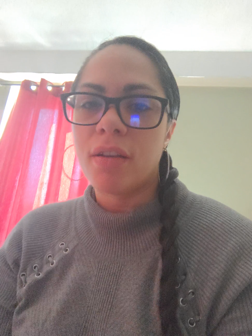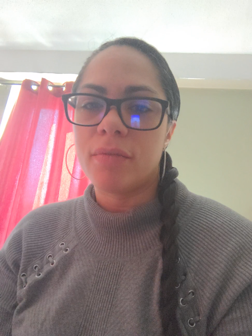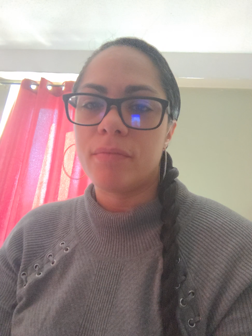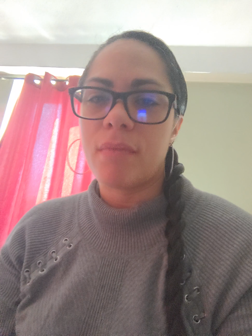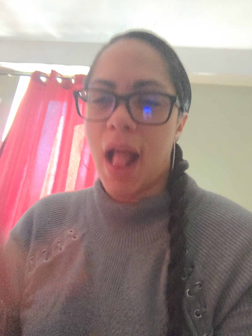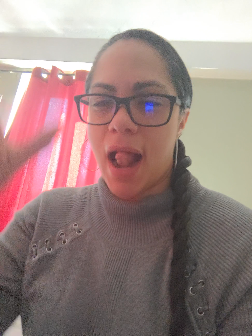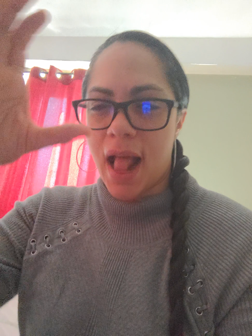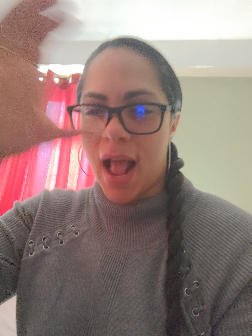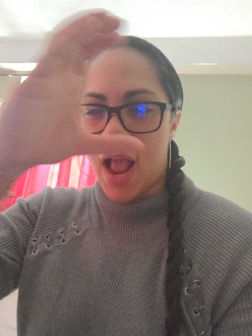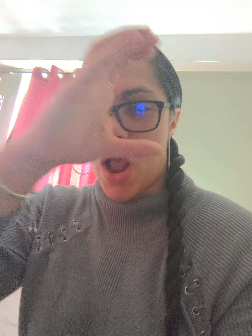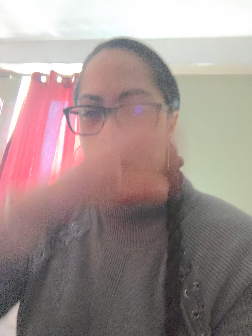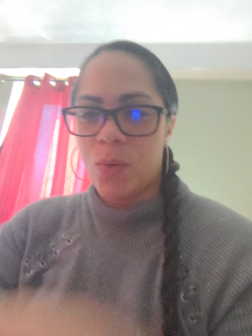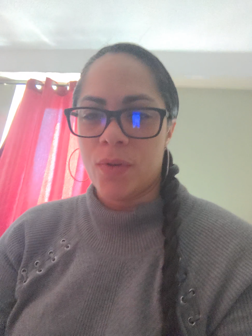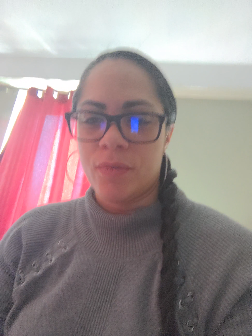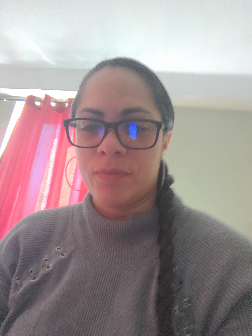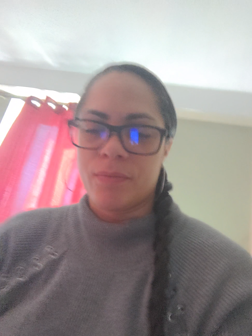cloud